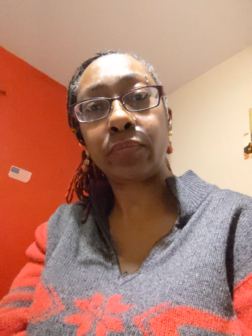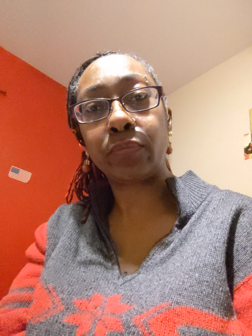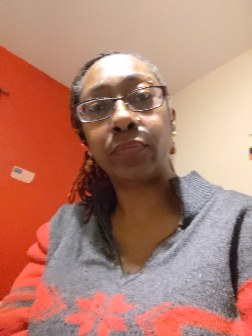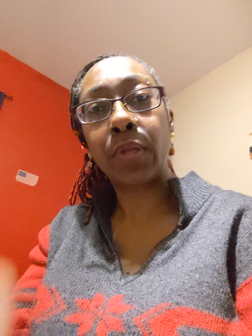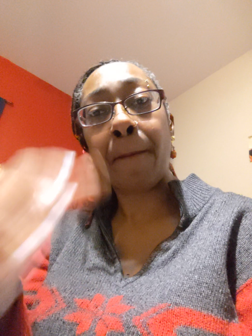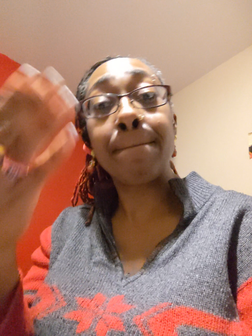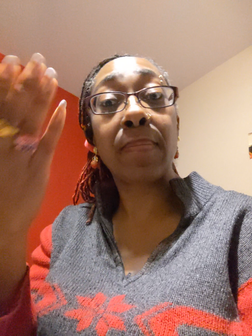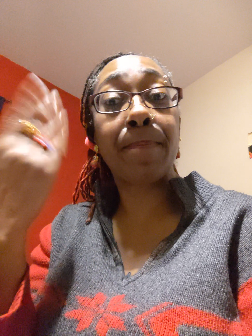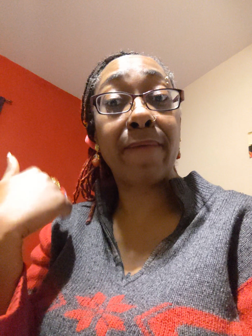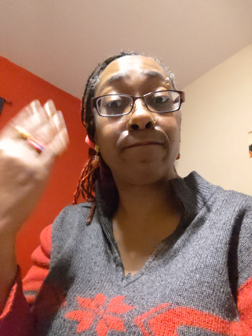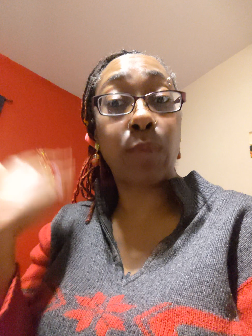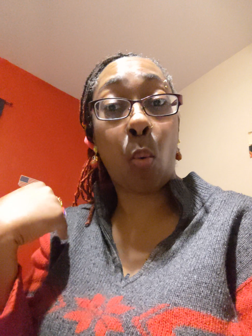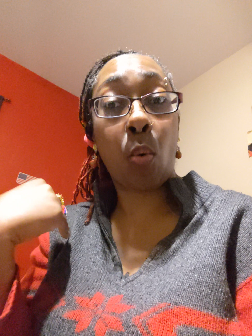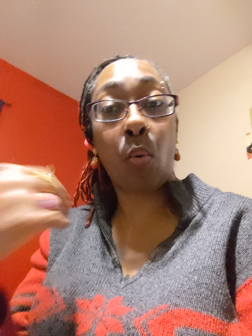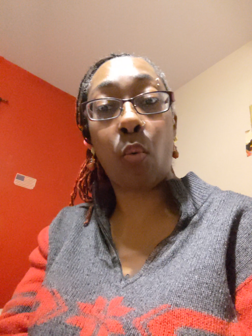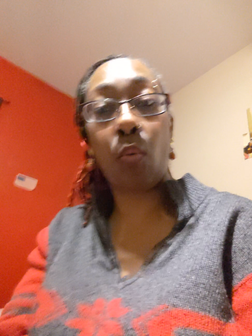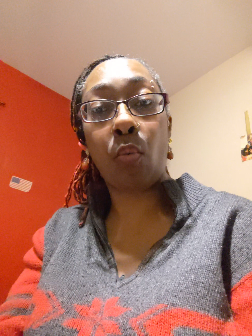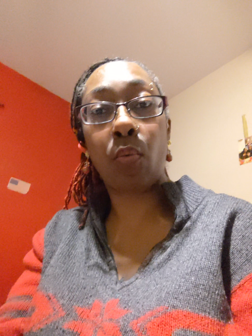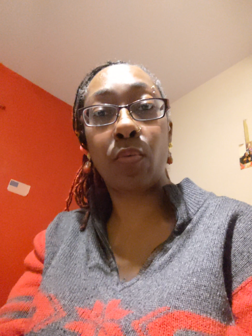before